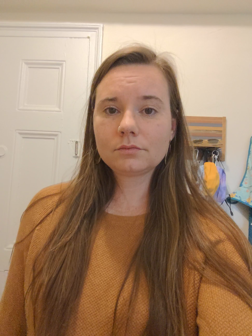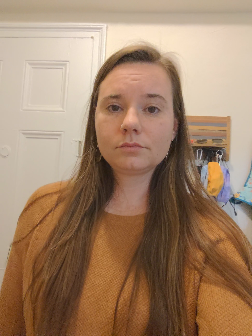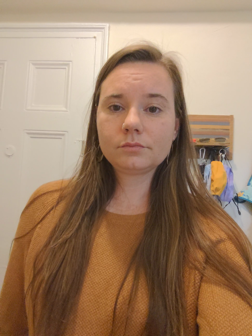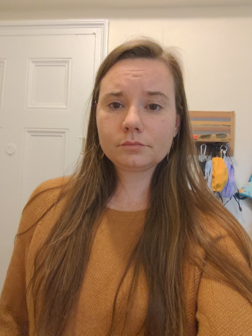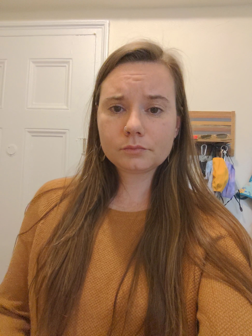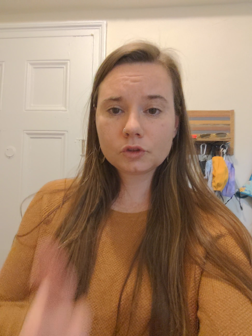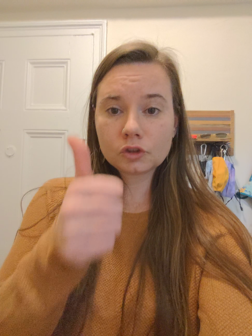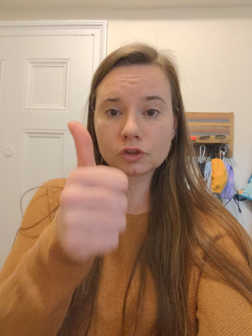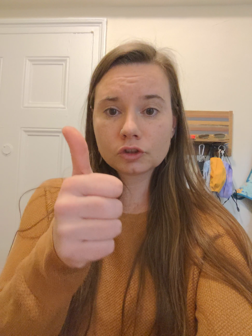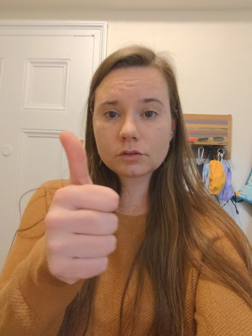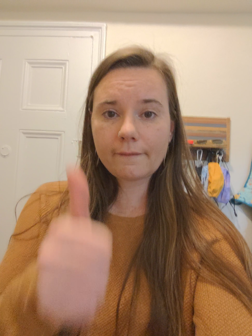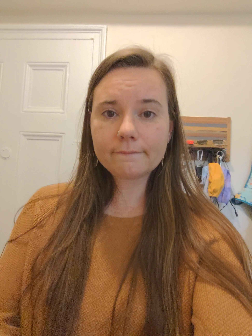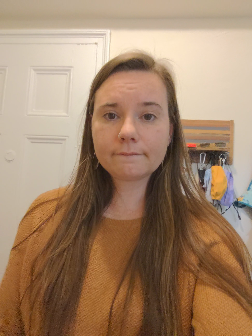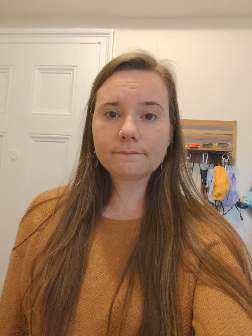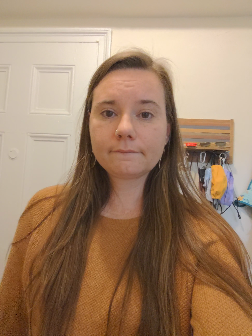yourself